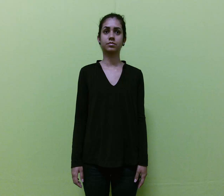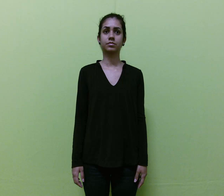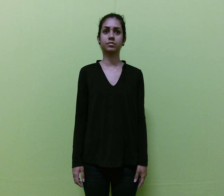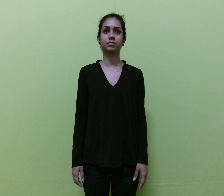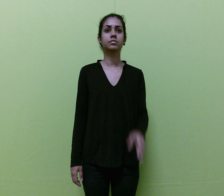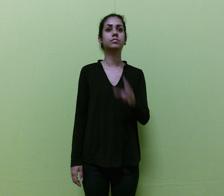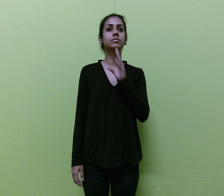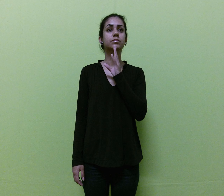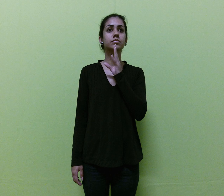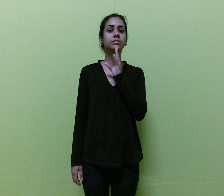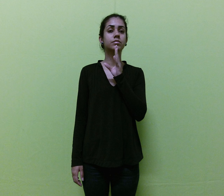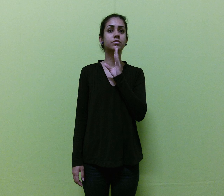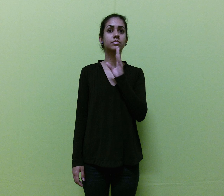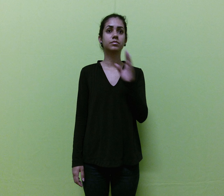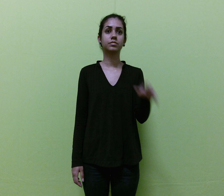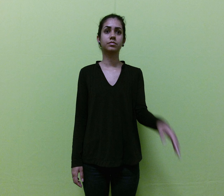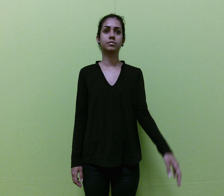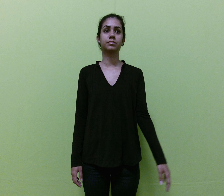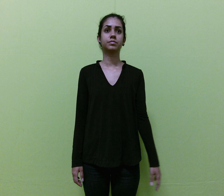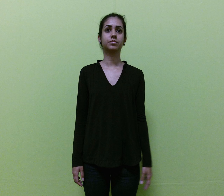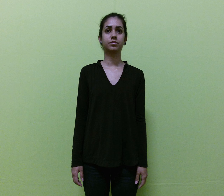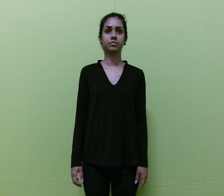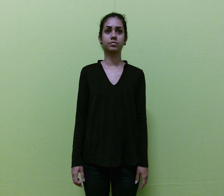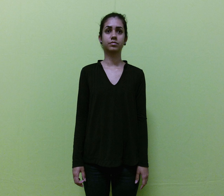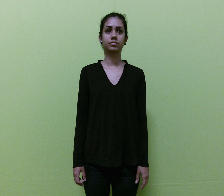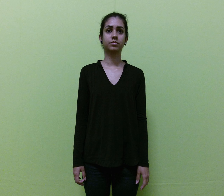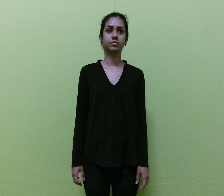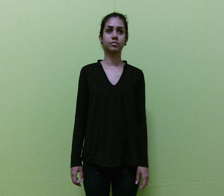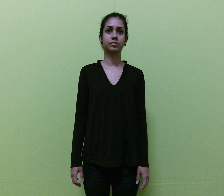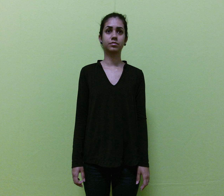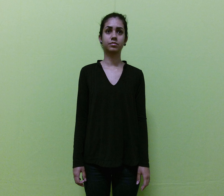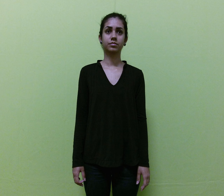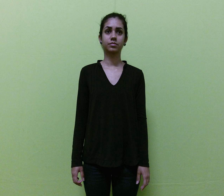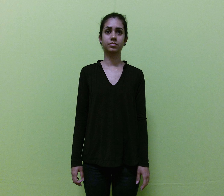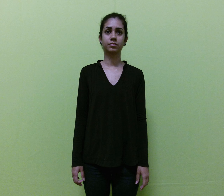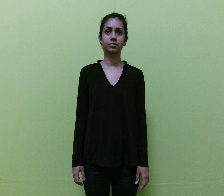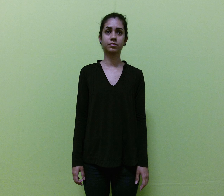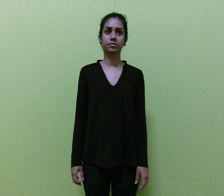conhecer